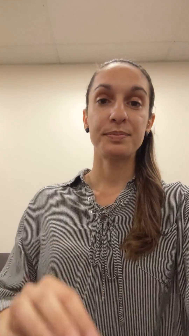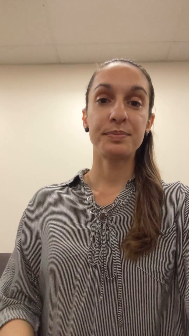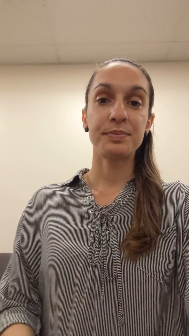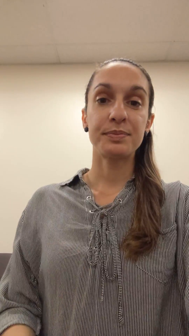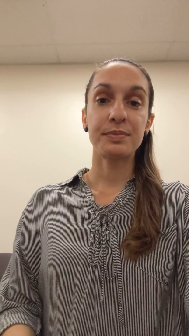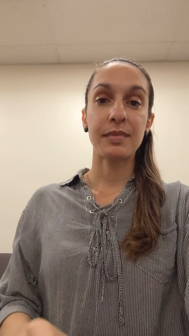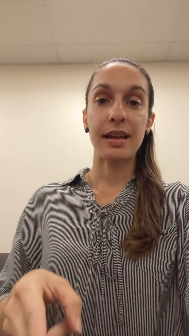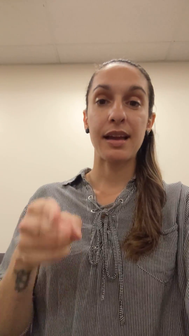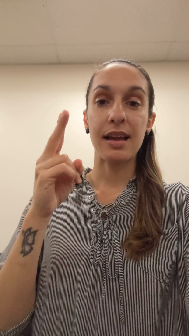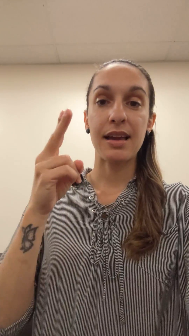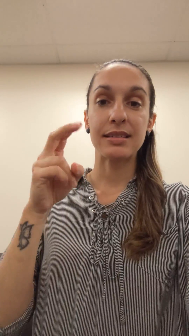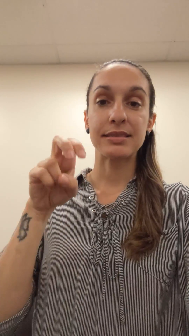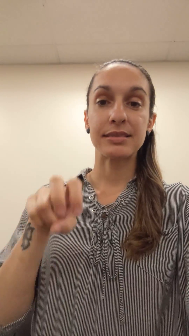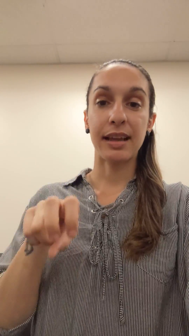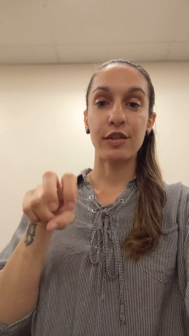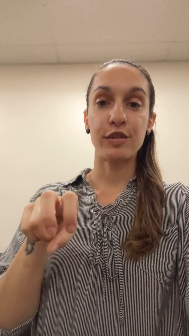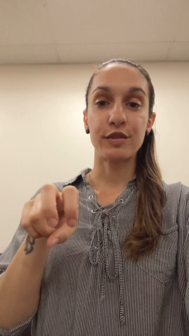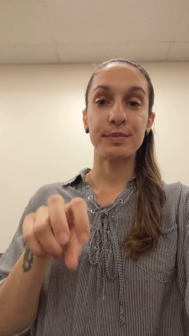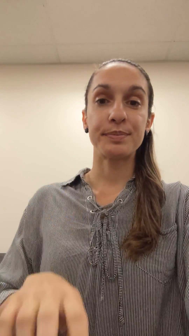high chair